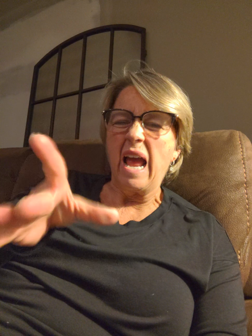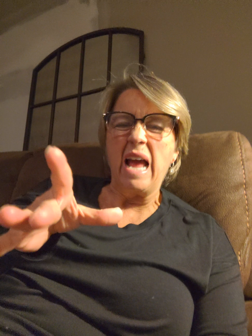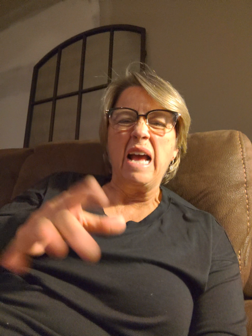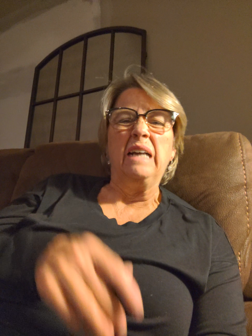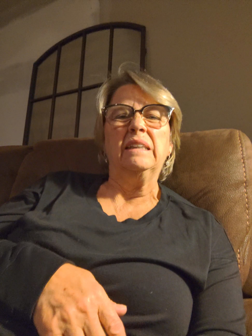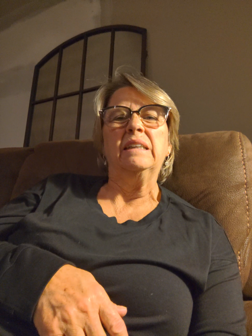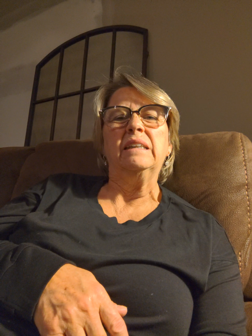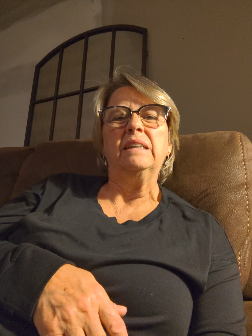hate